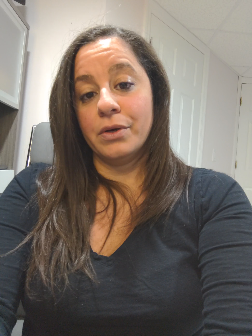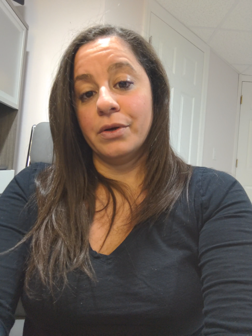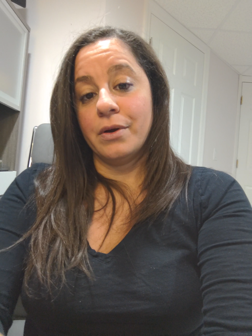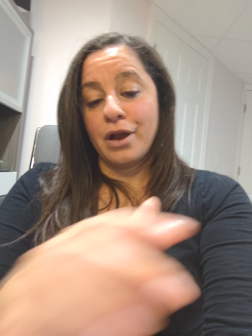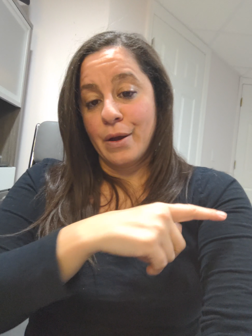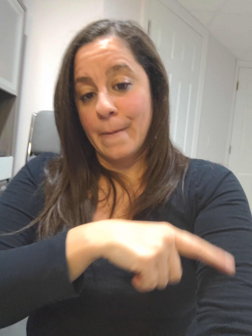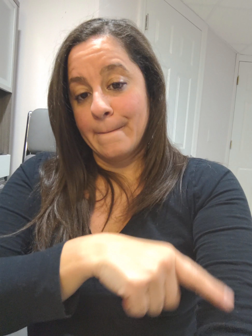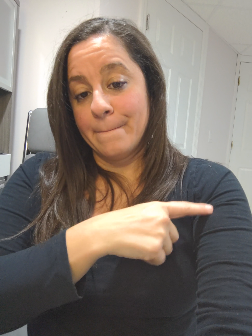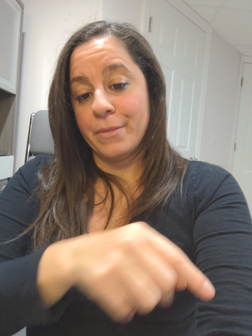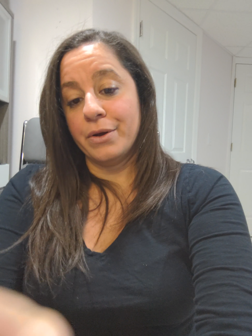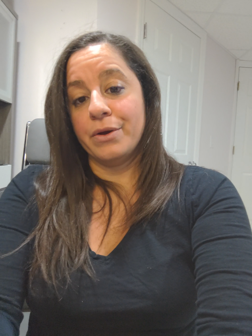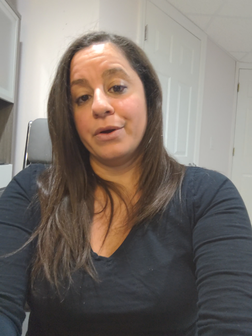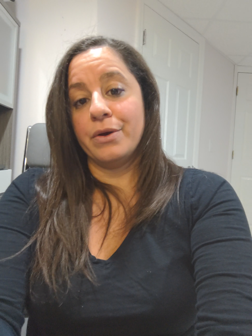arm